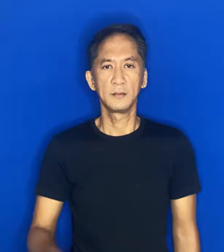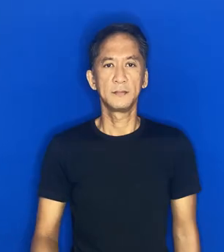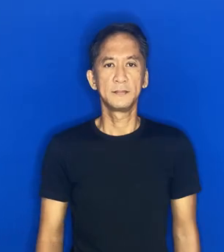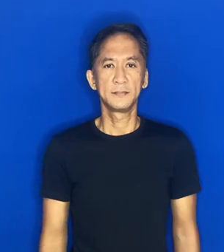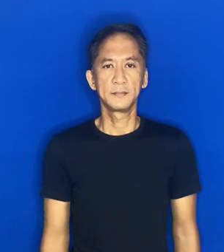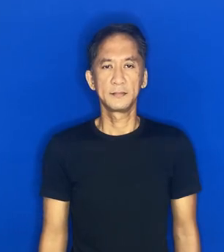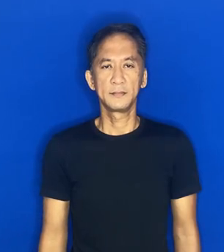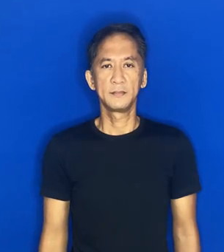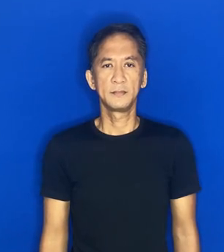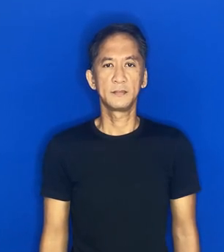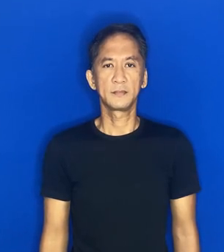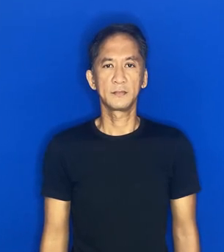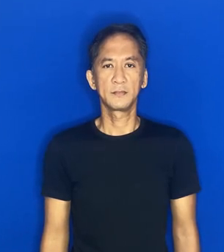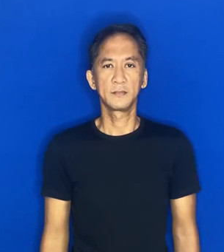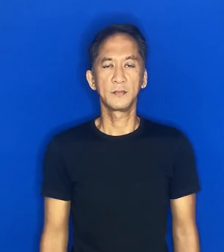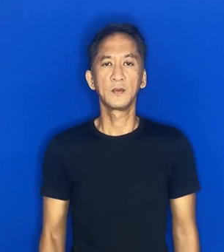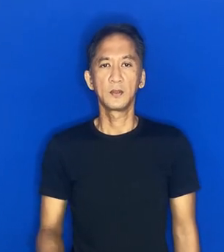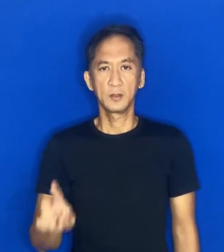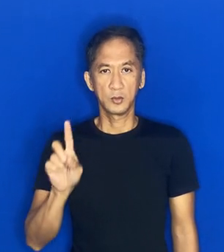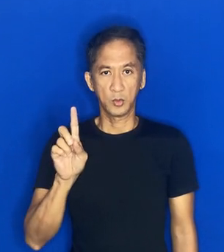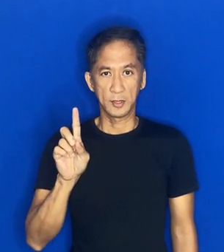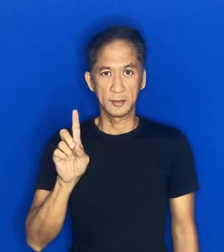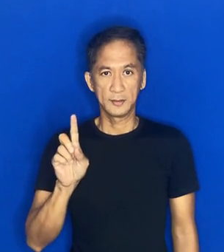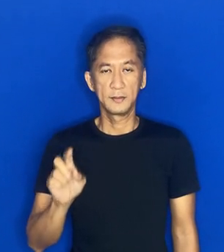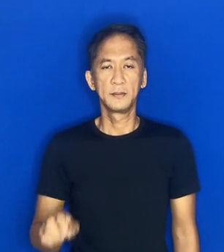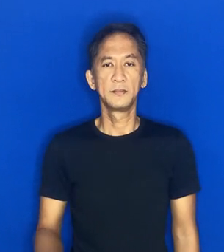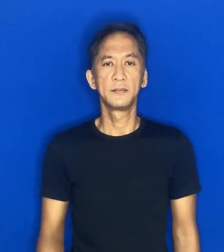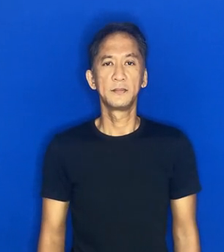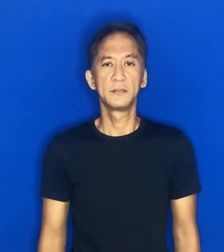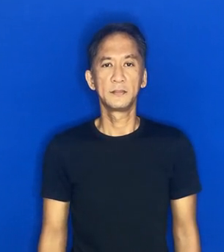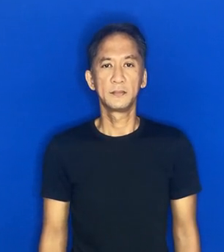one